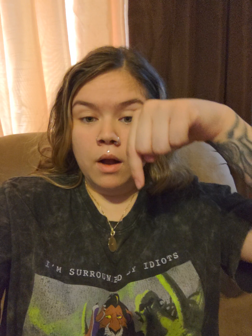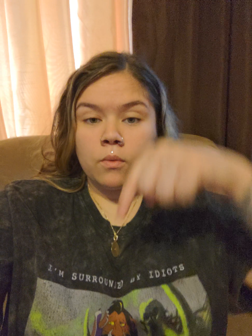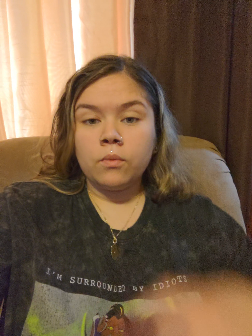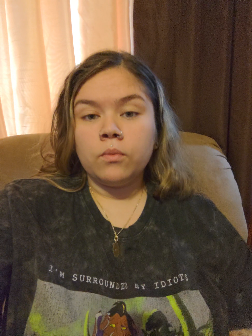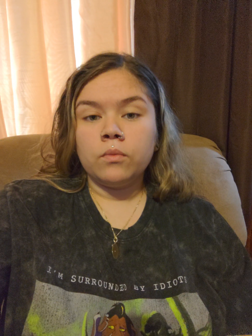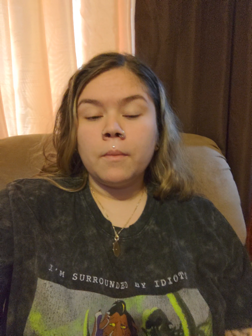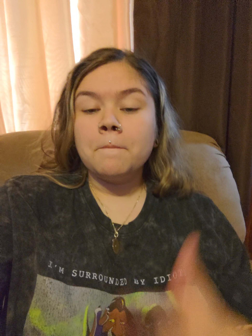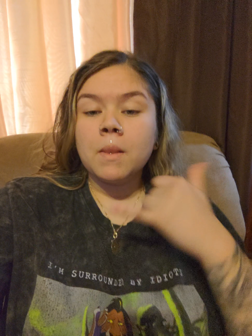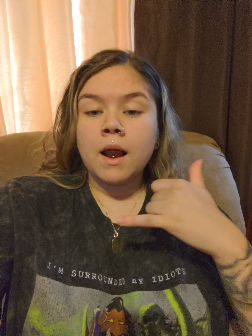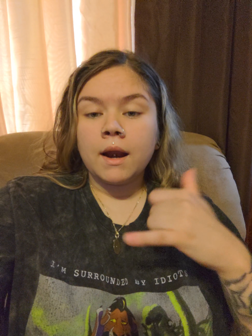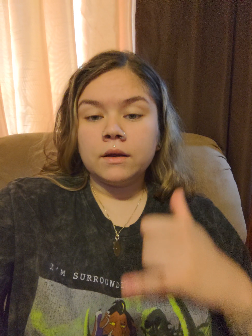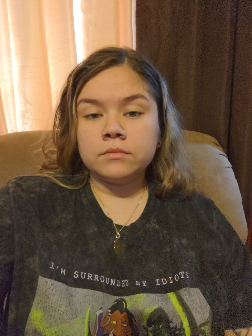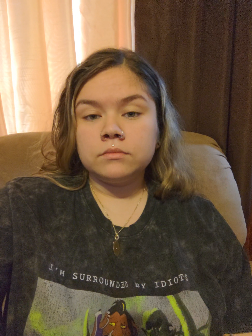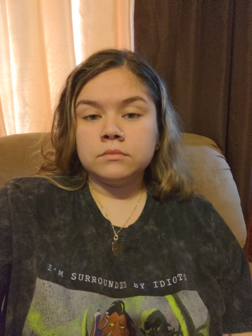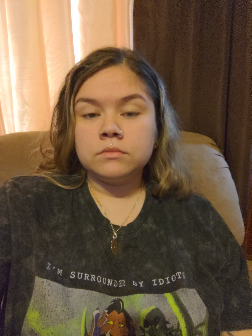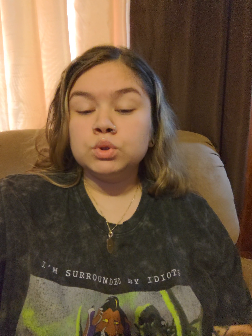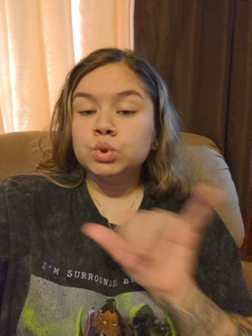play